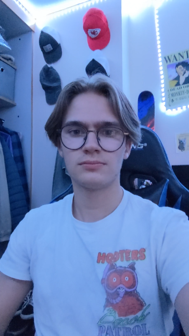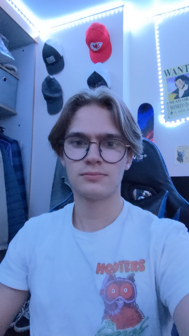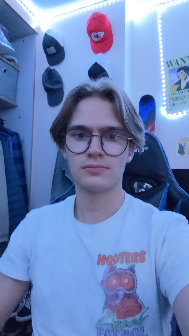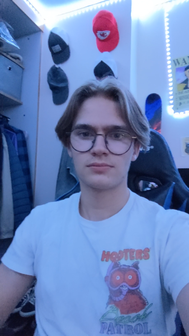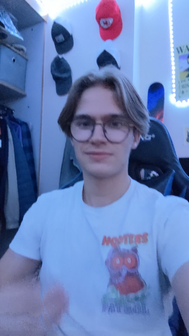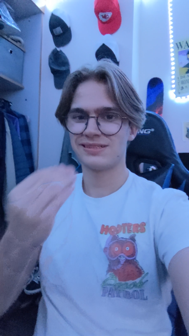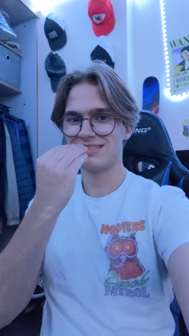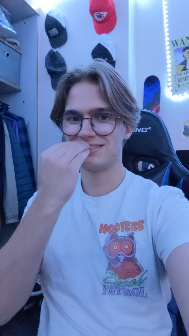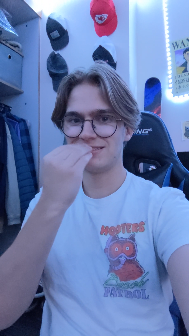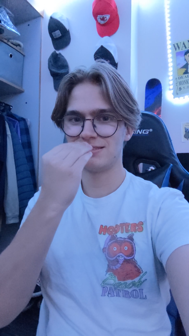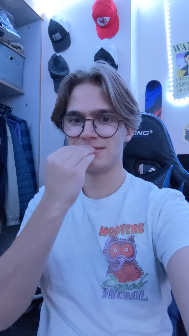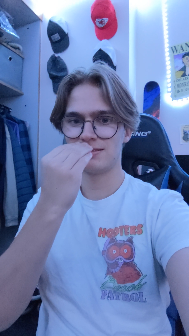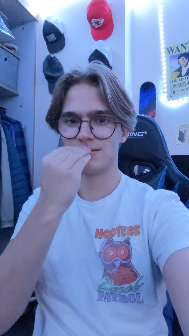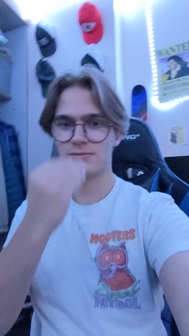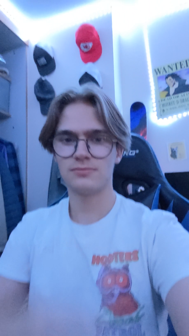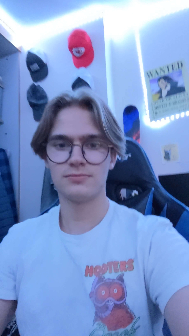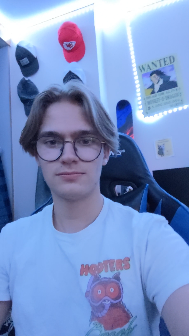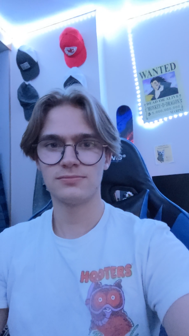eat